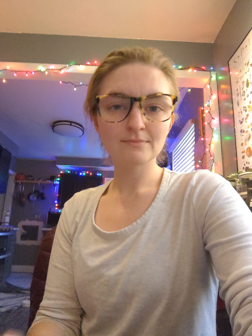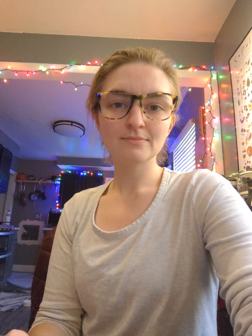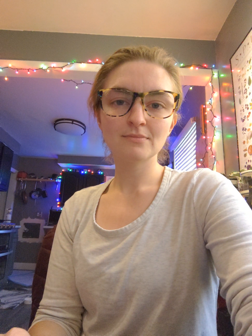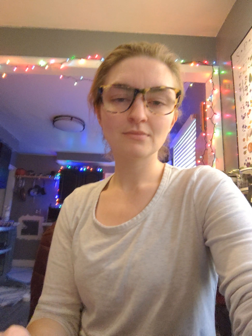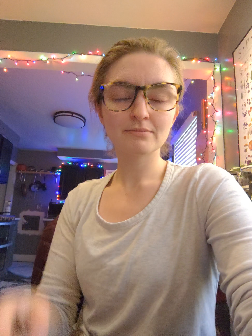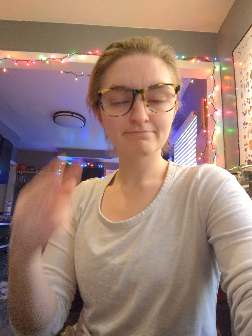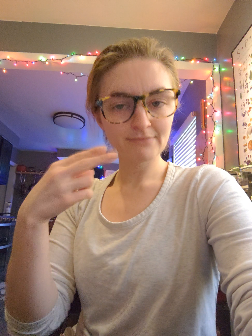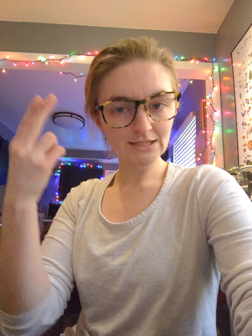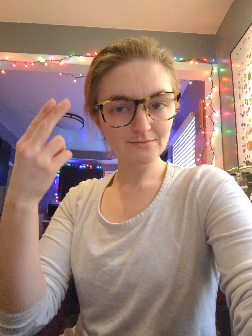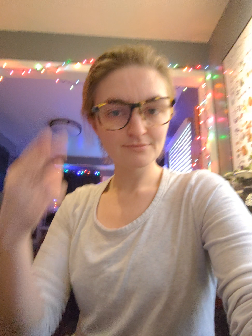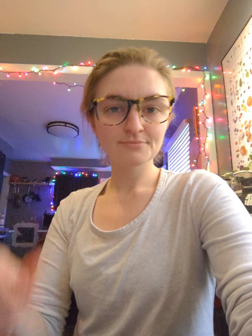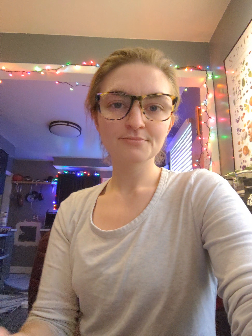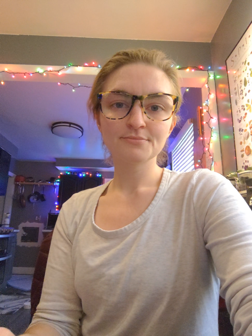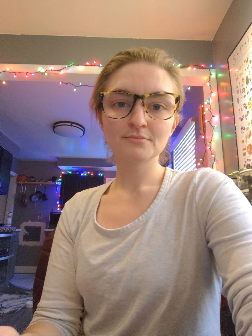high